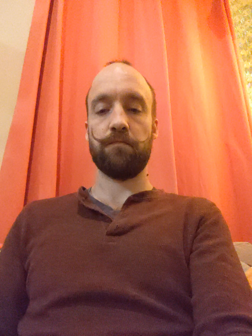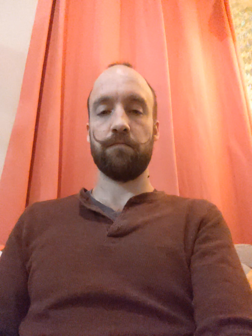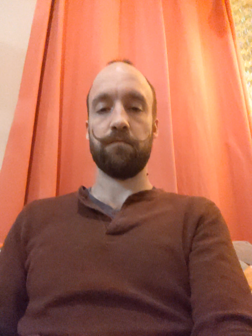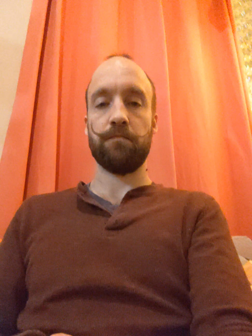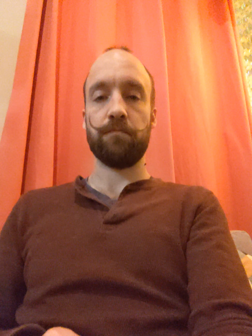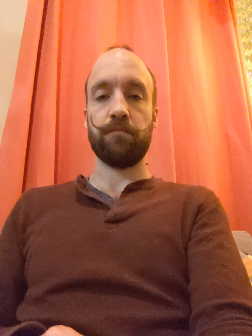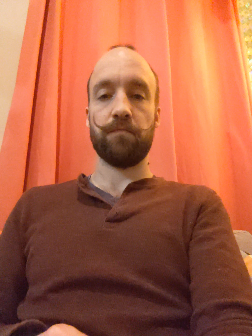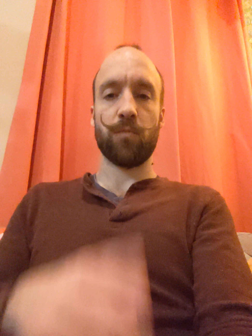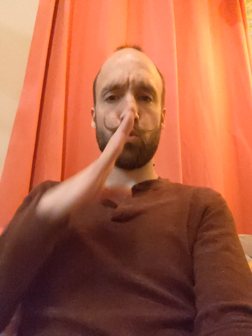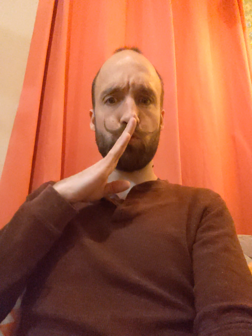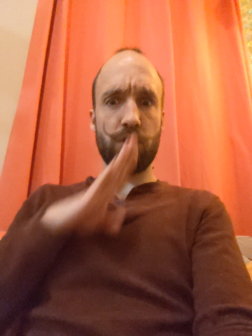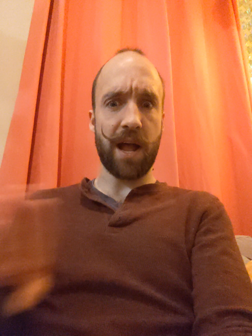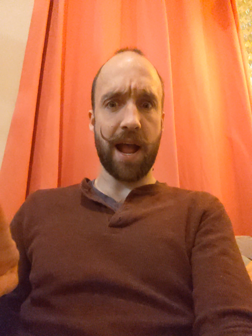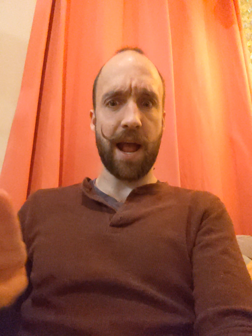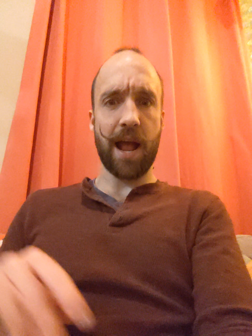quiet